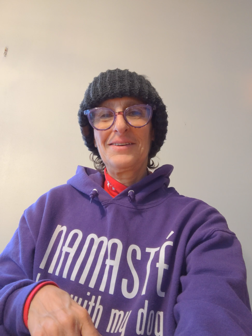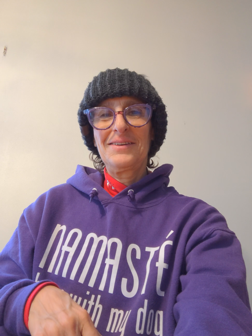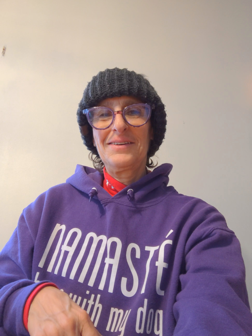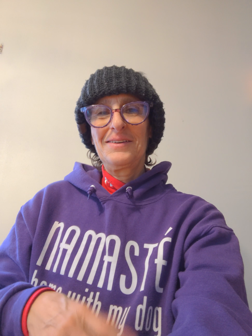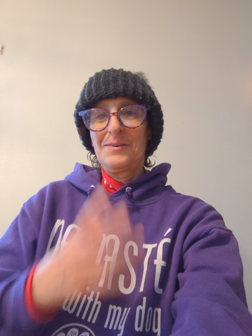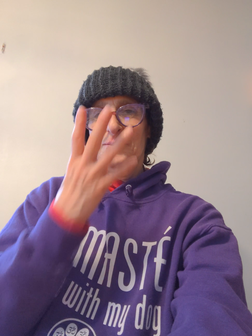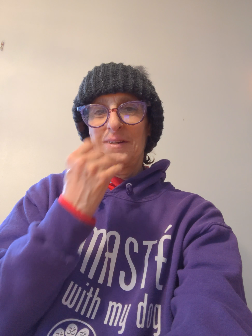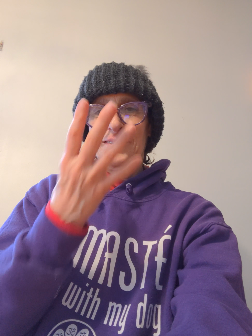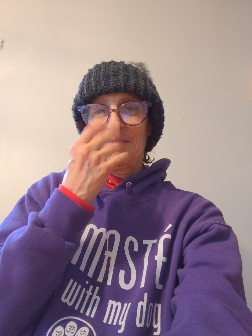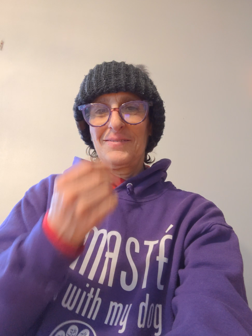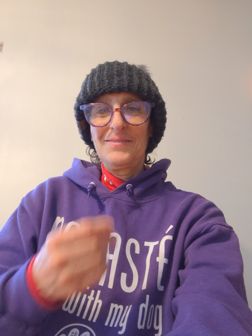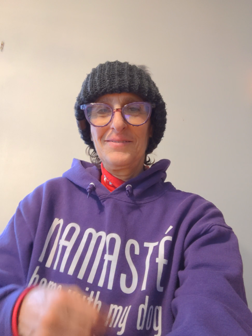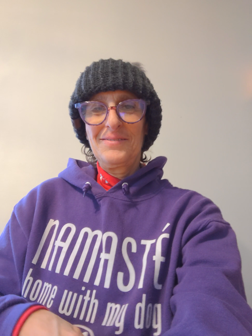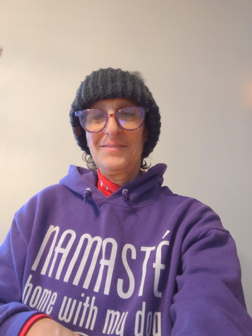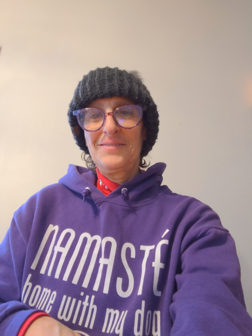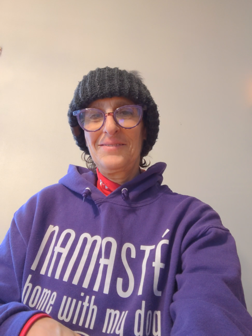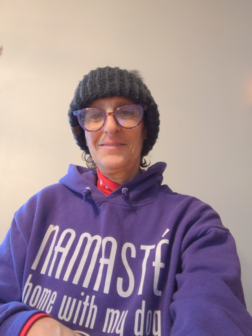wolf